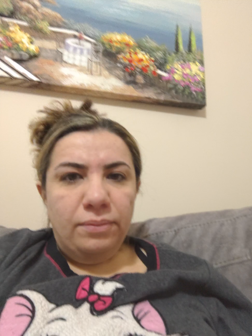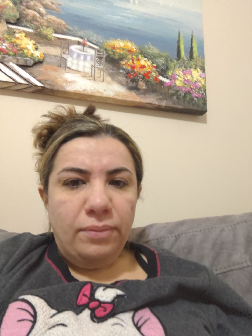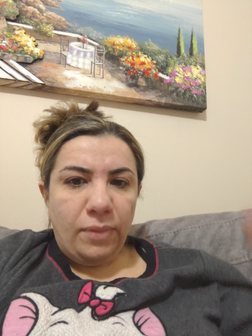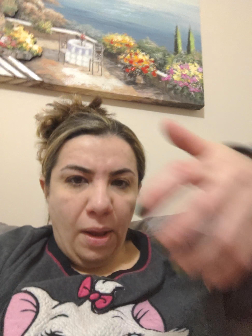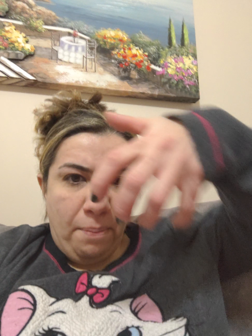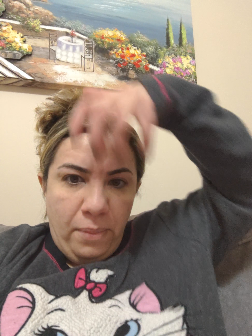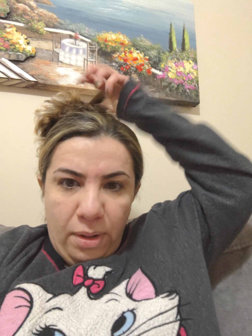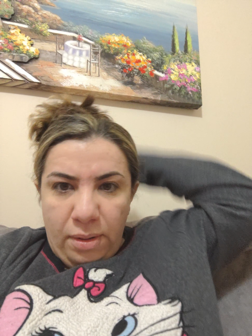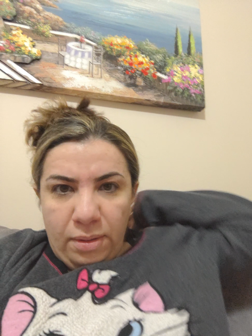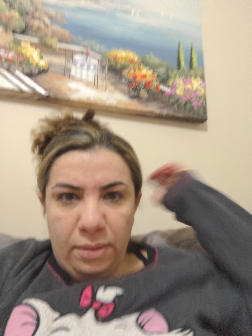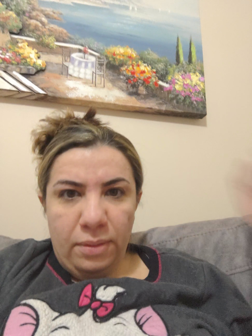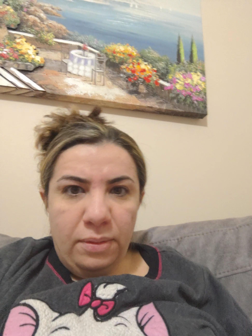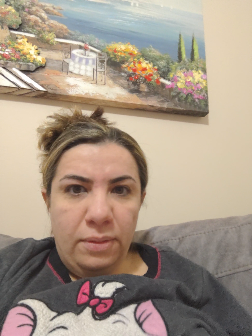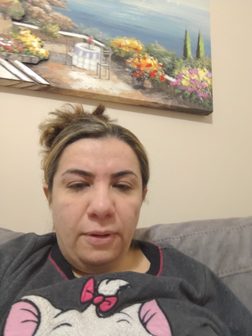lion